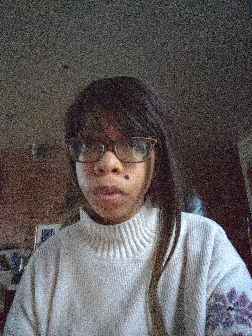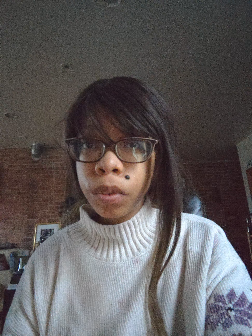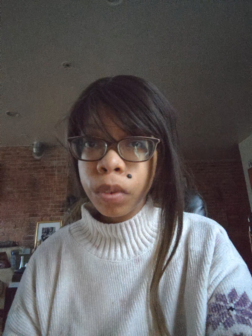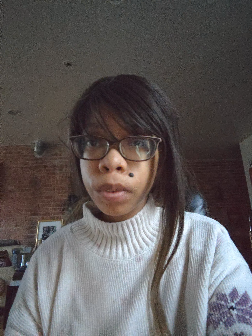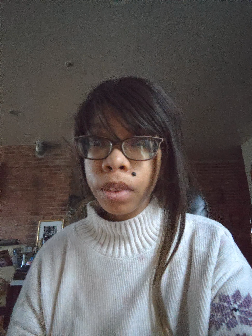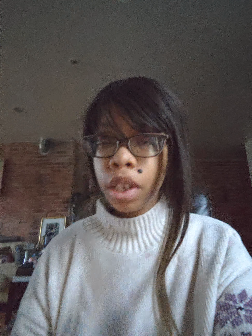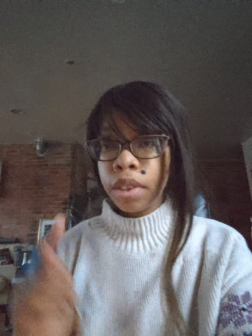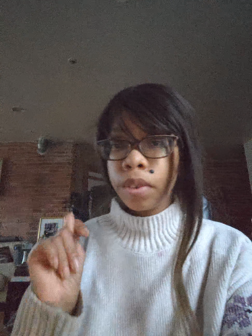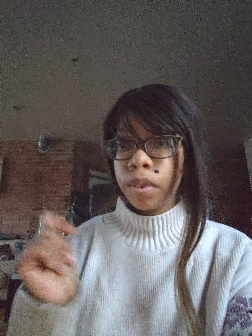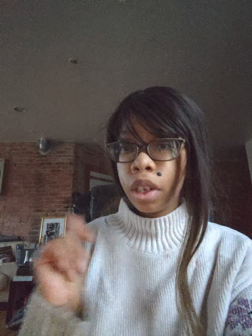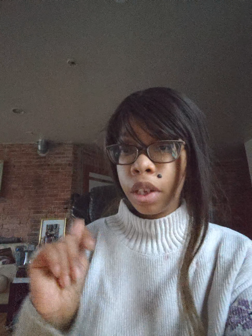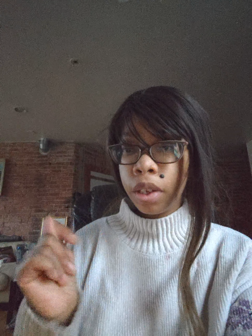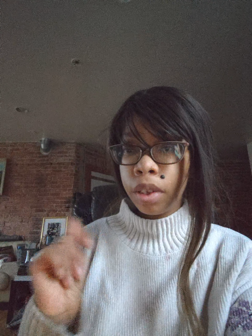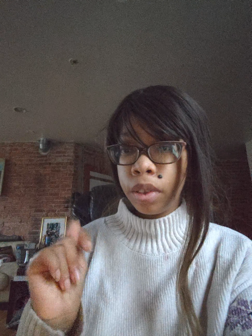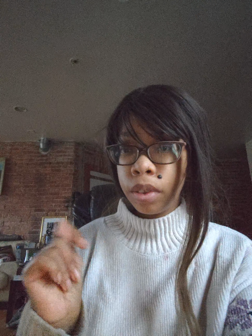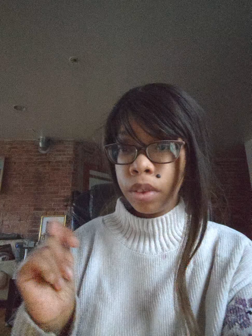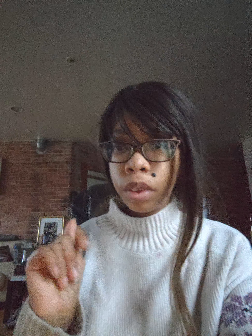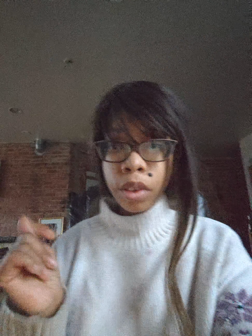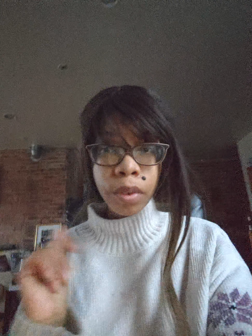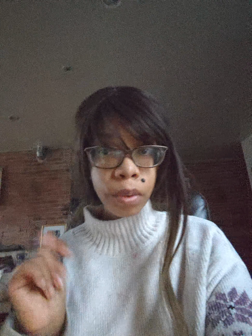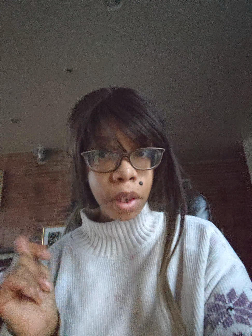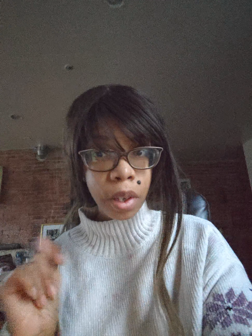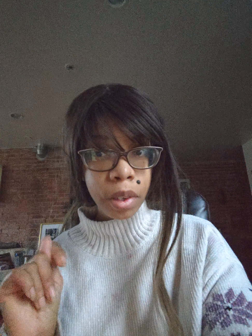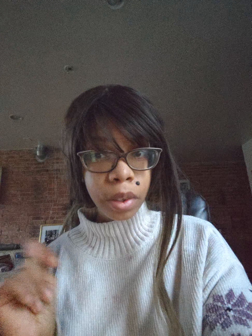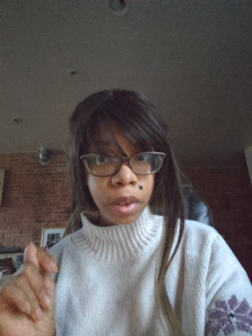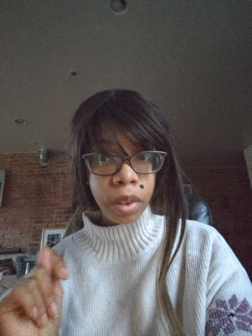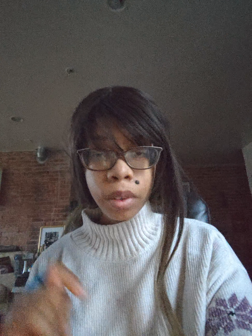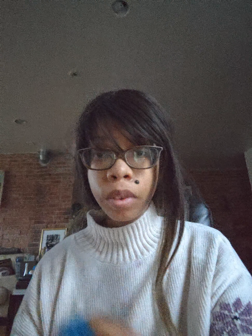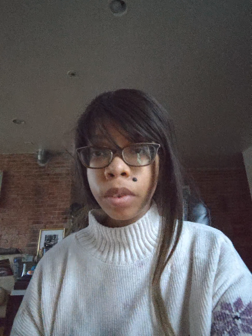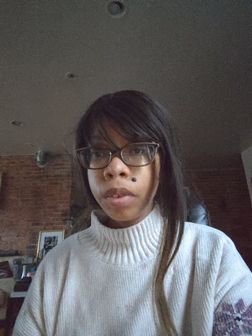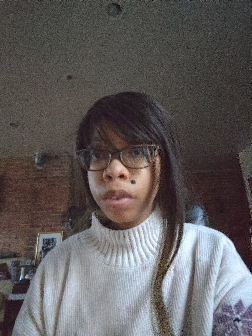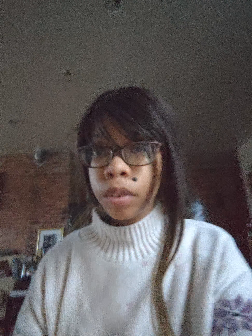potty